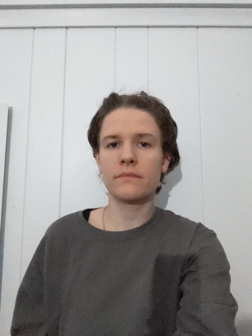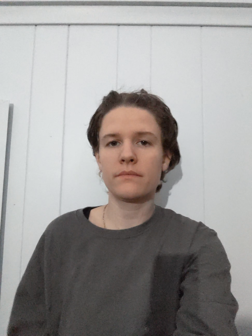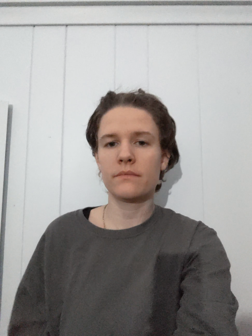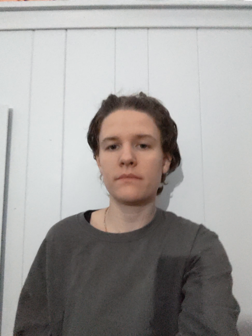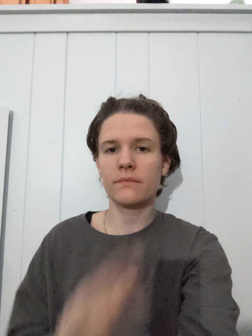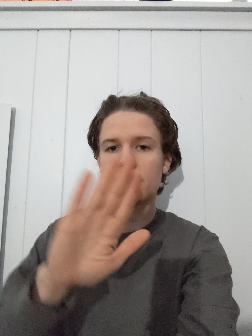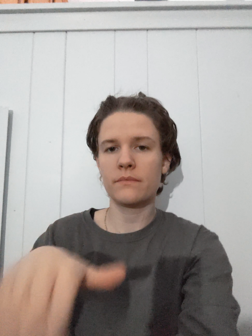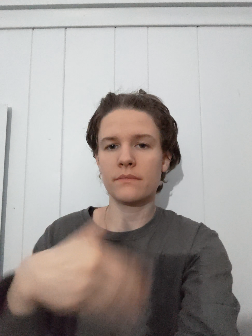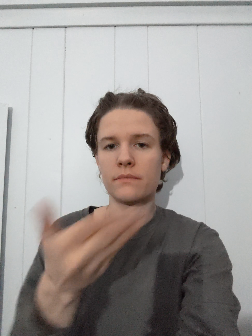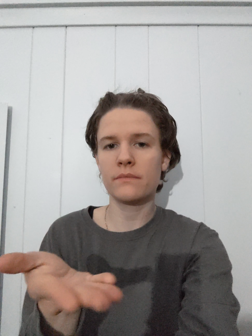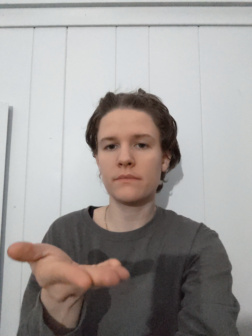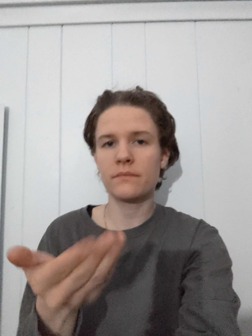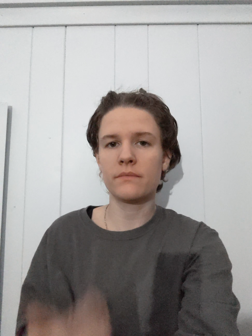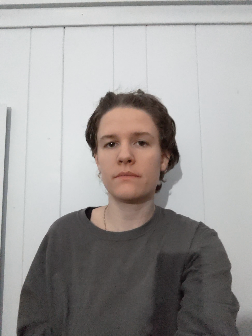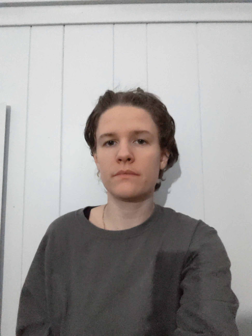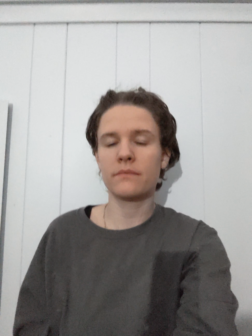all